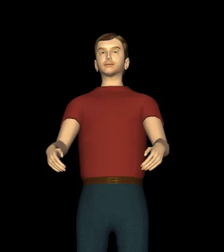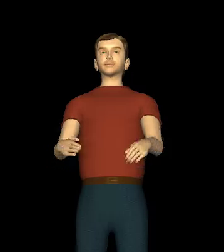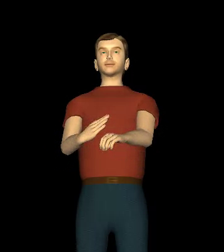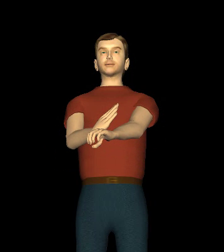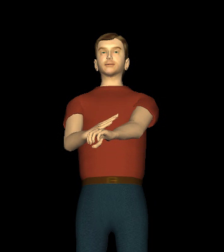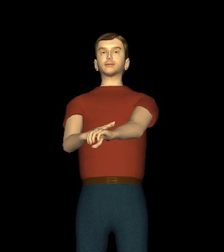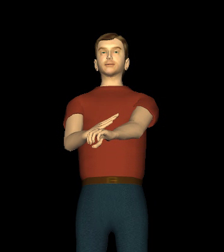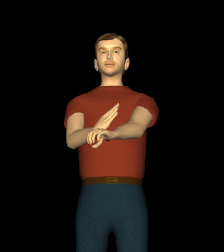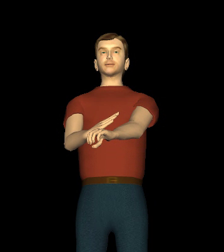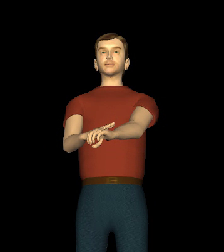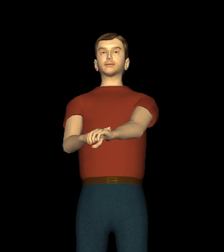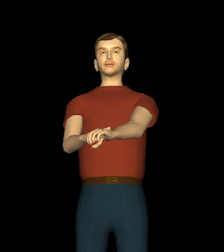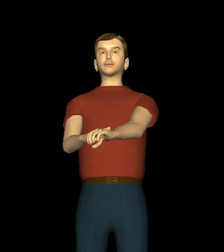تحذير